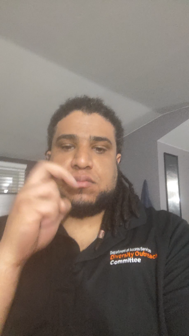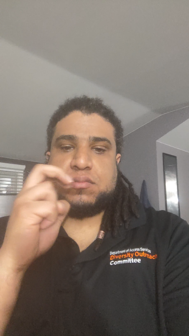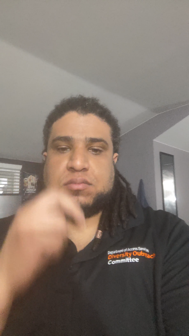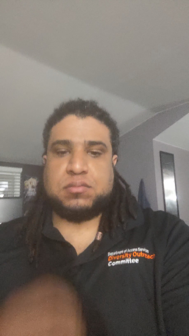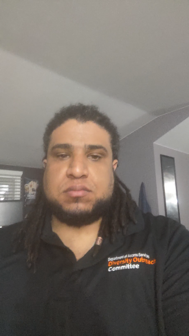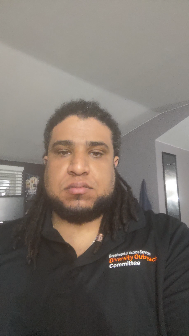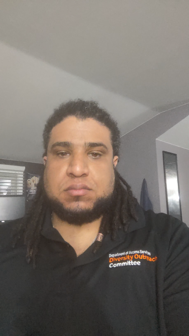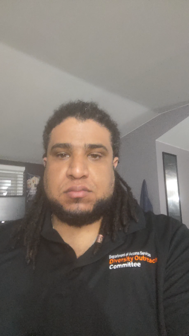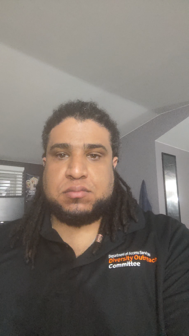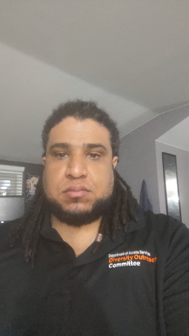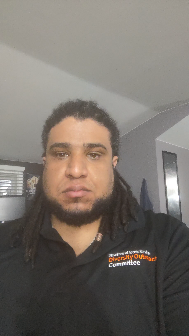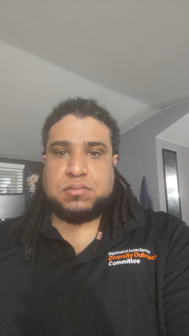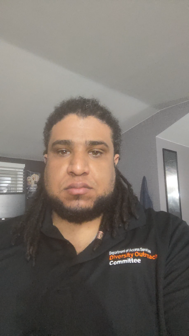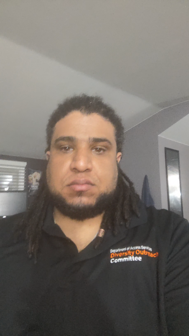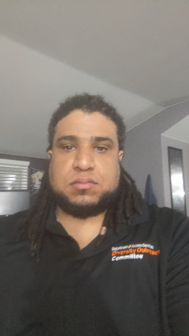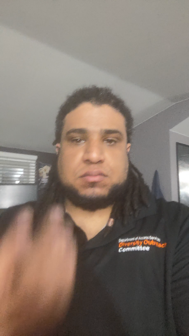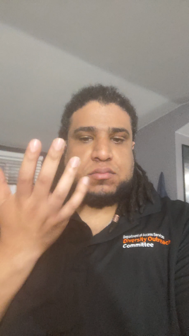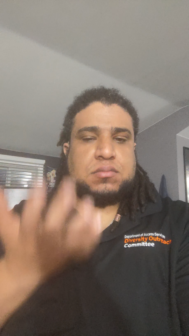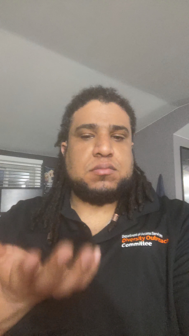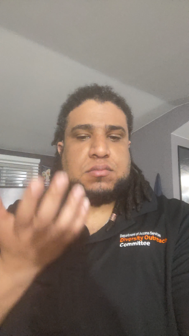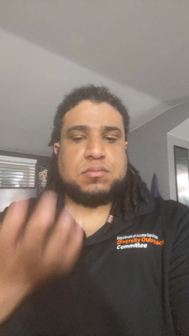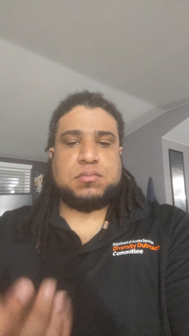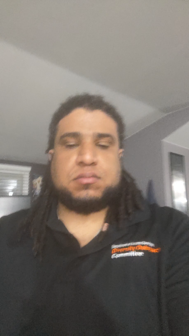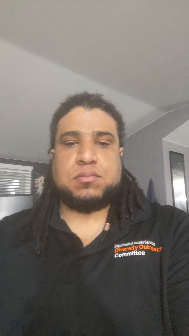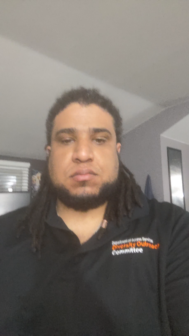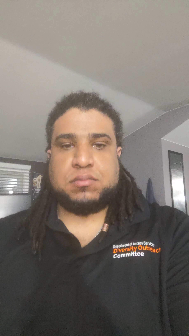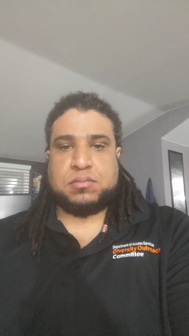heavy